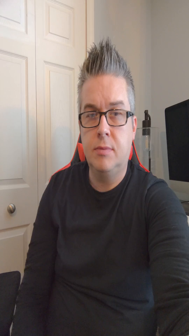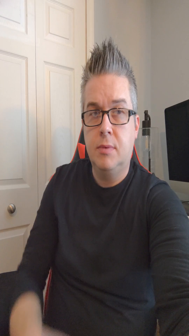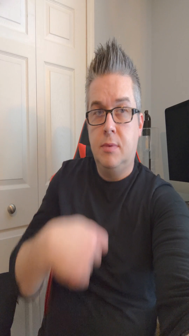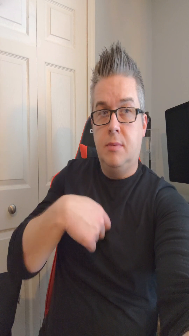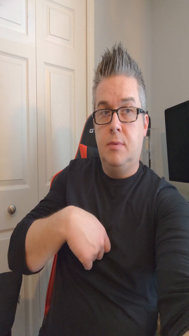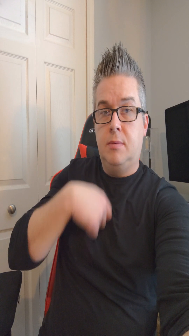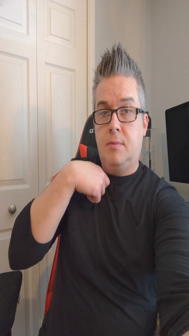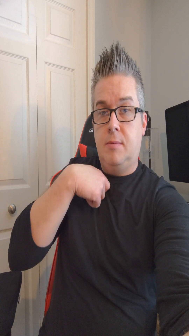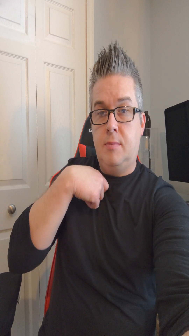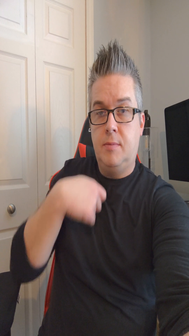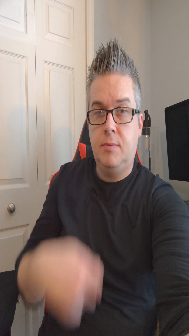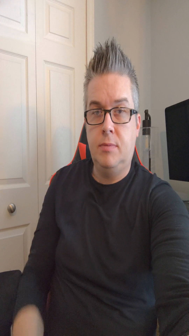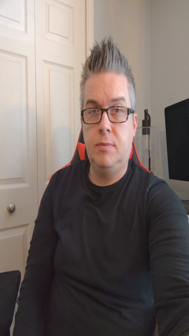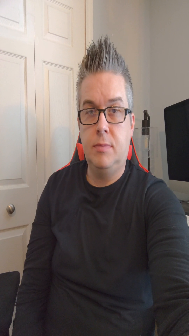zipper